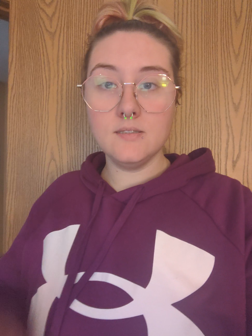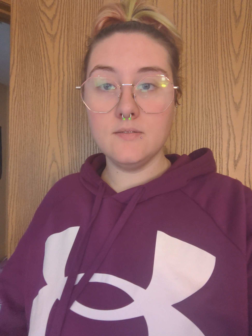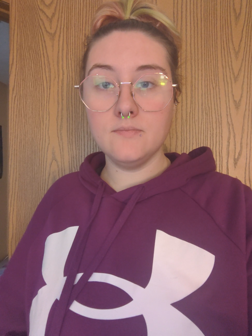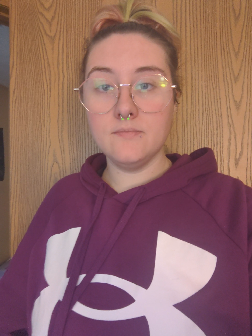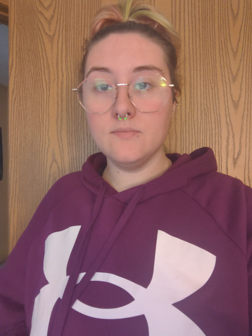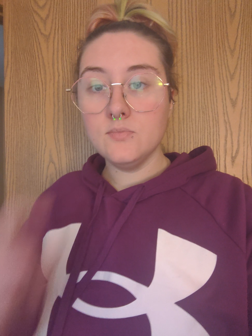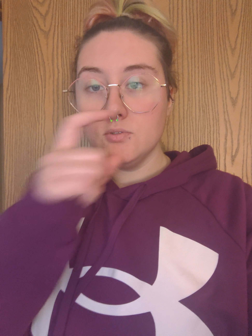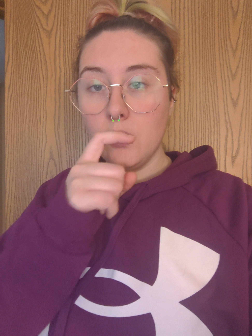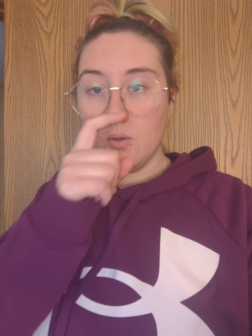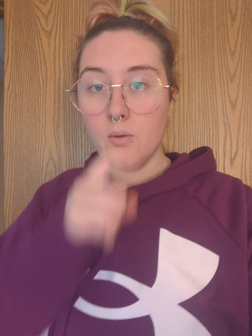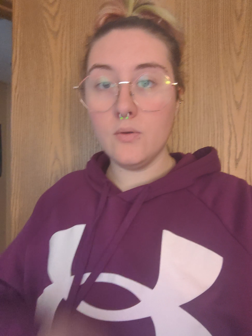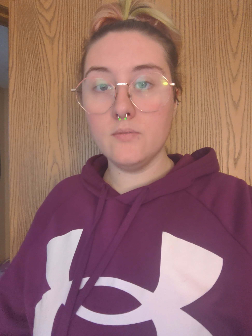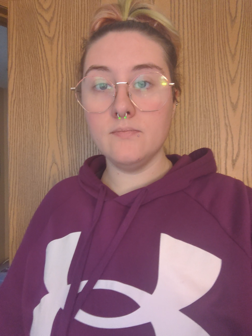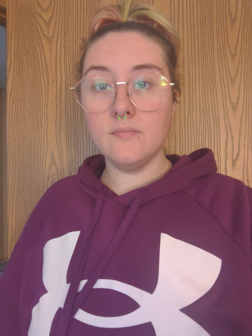doll